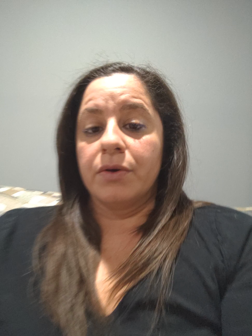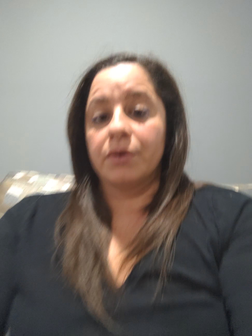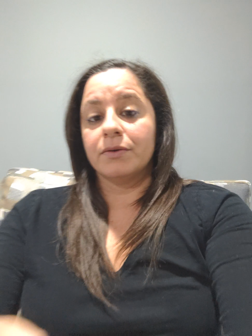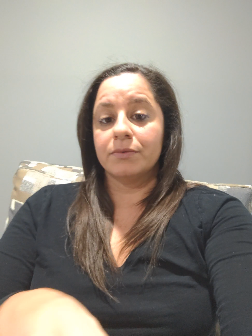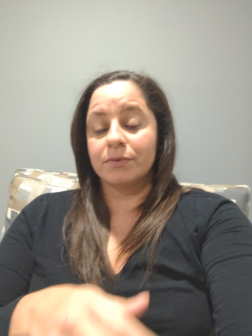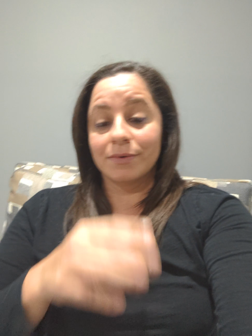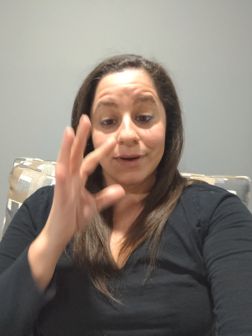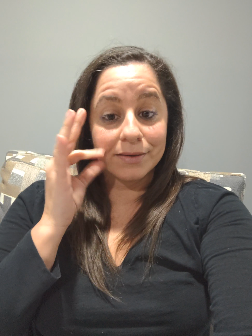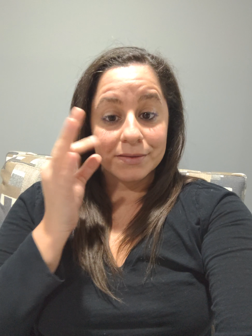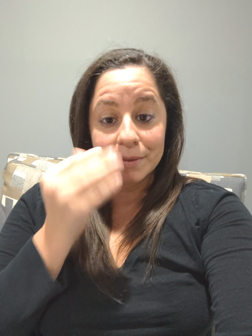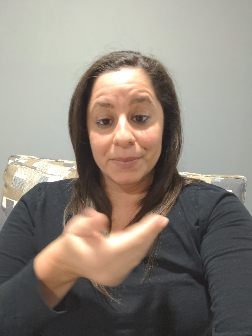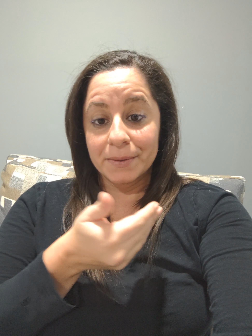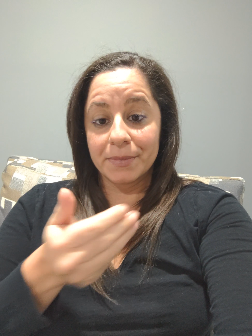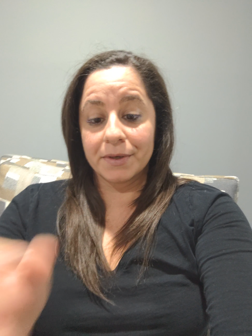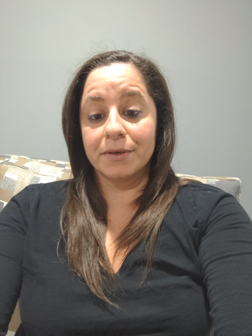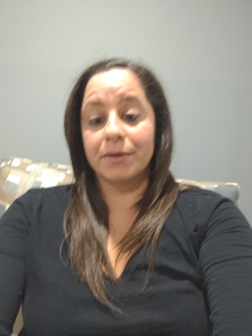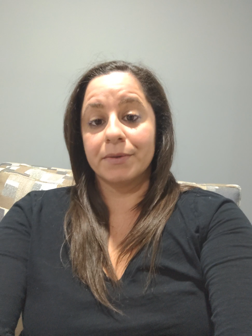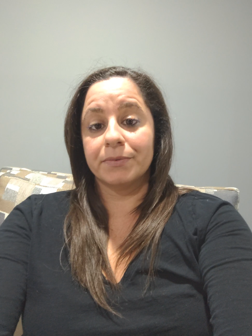kitty